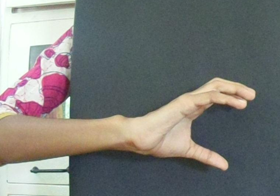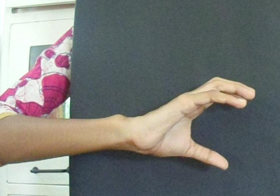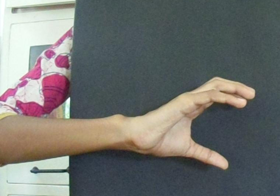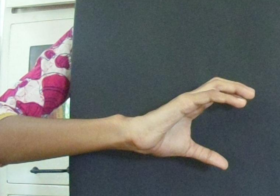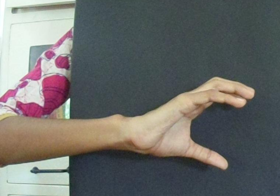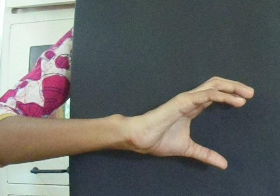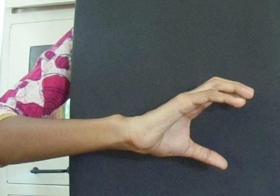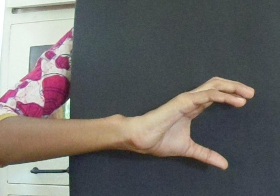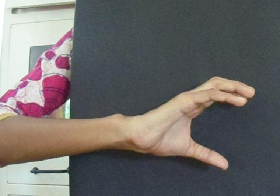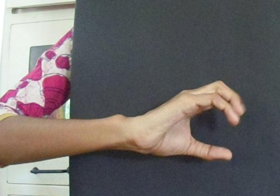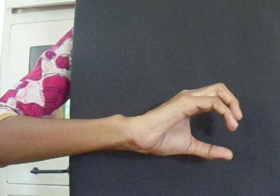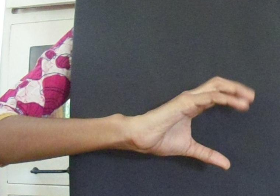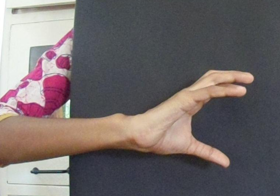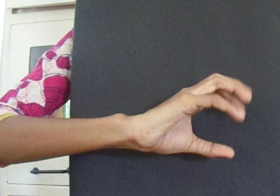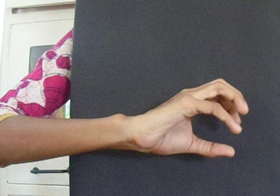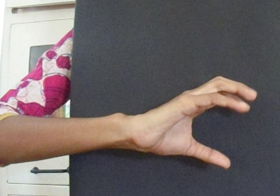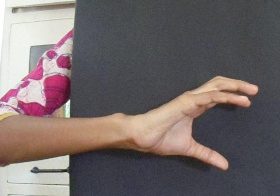pain